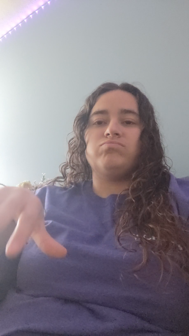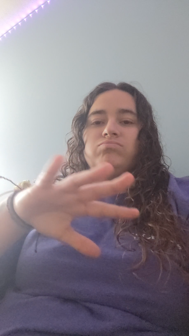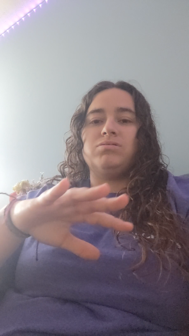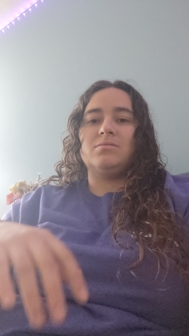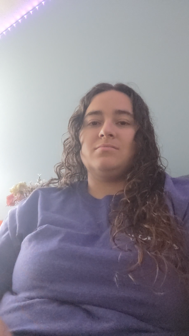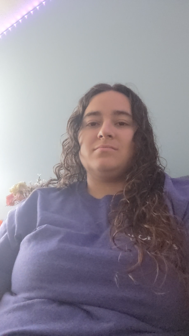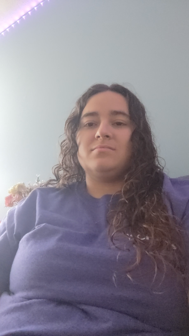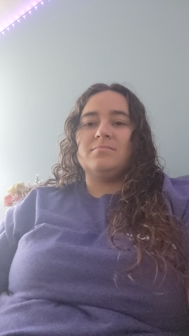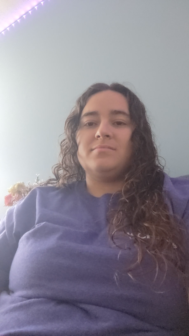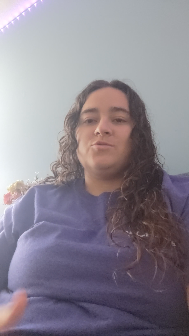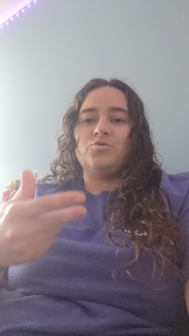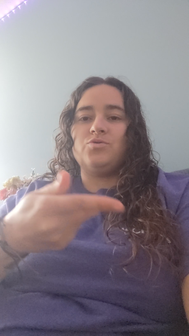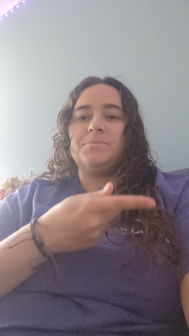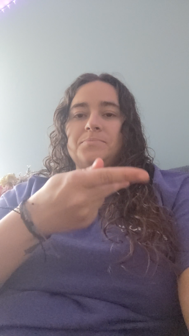sheep